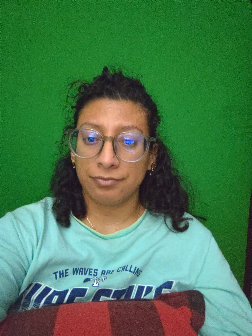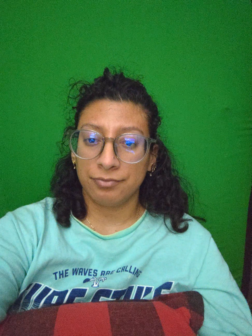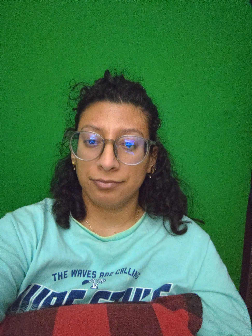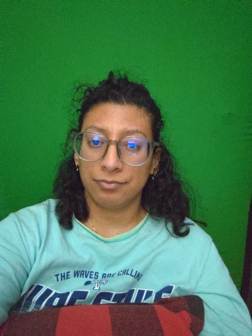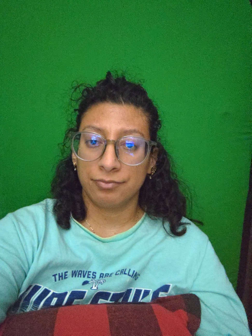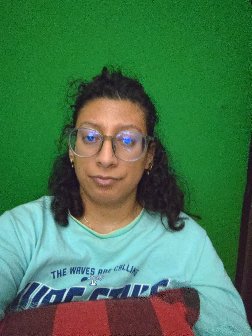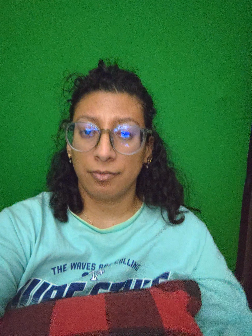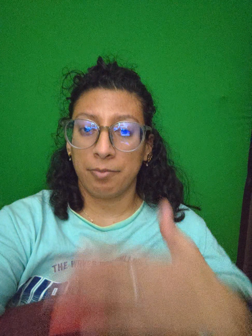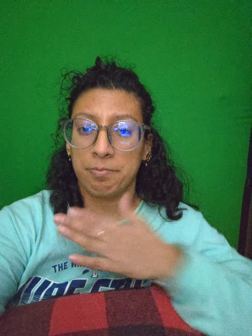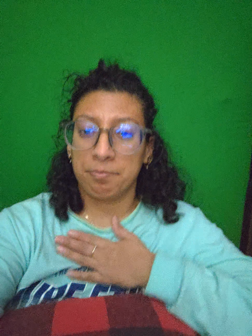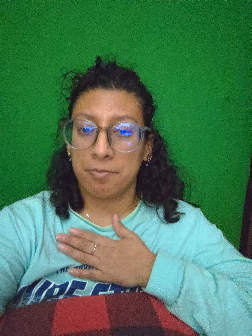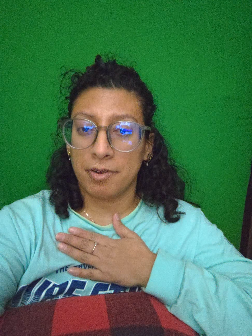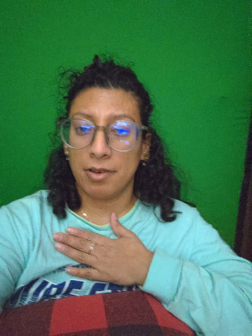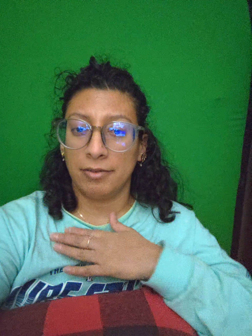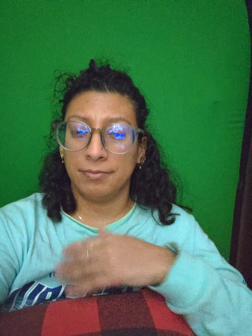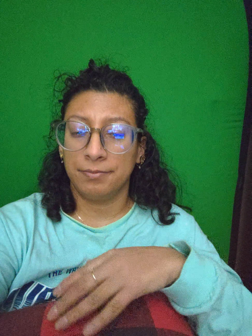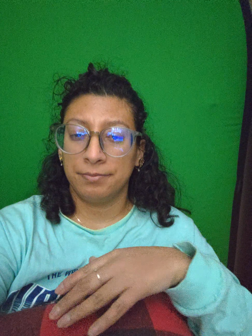my